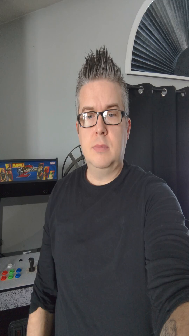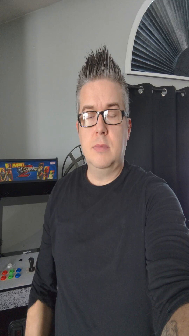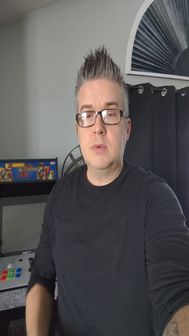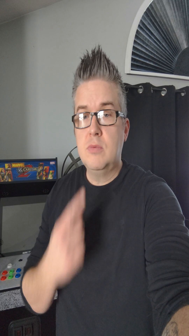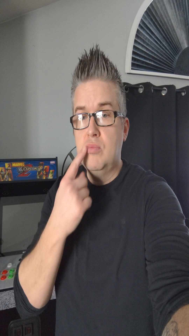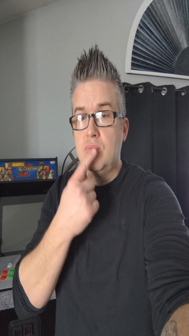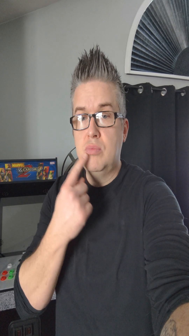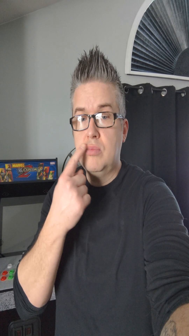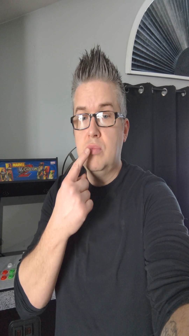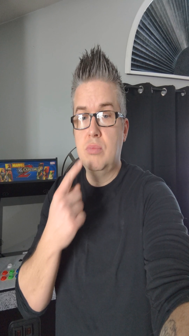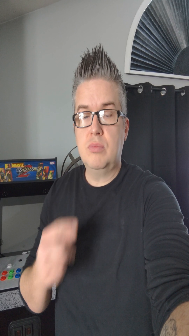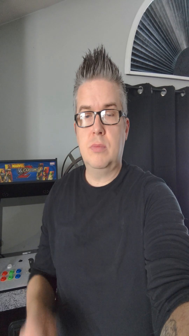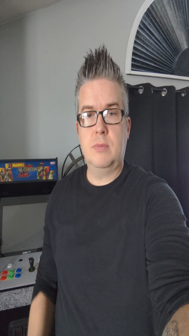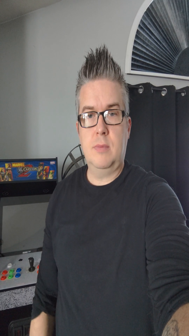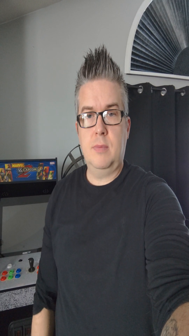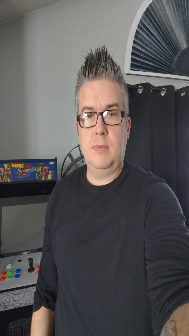lips